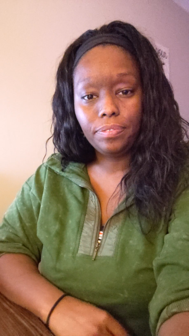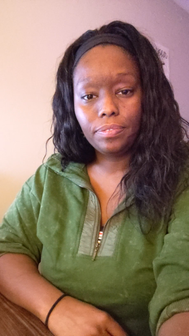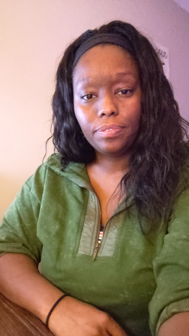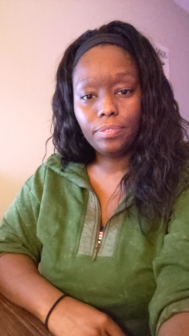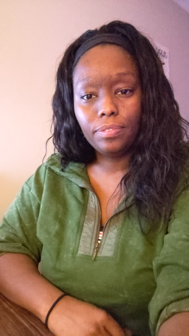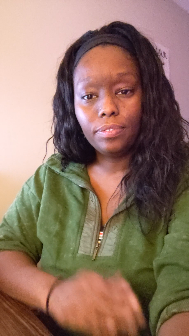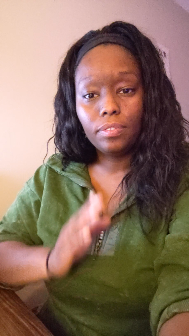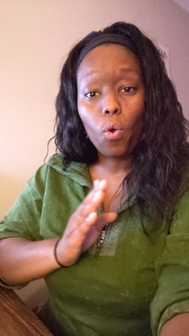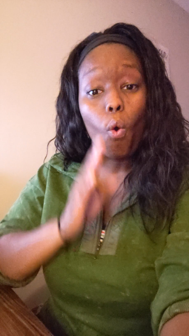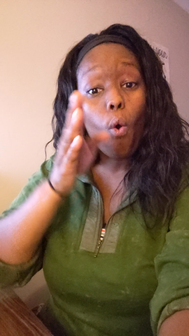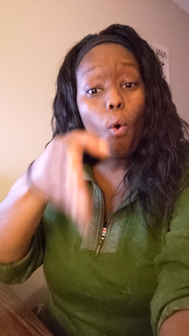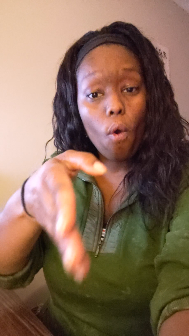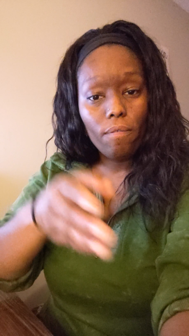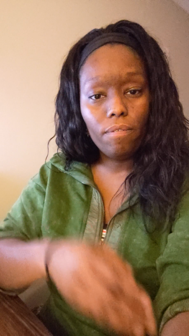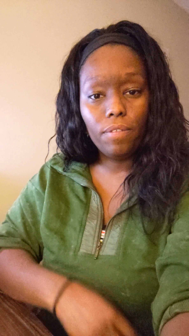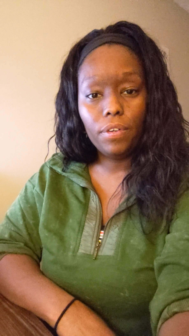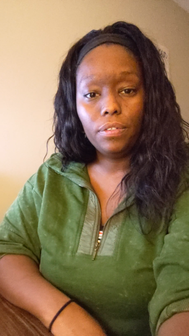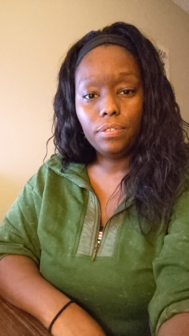over